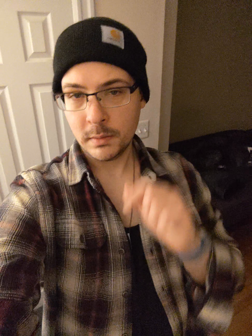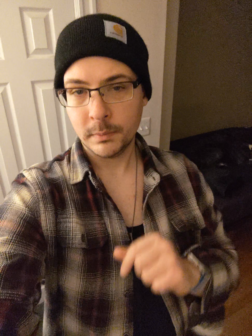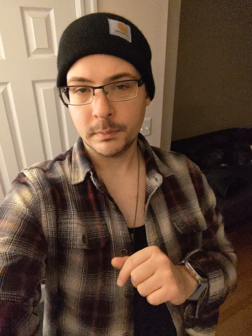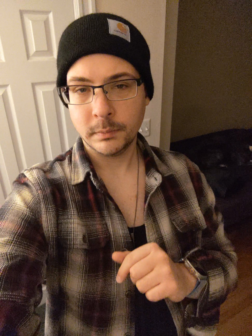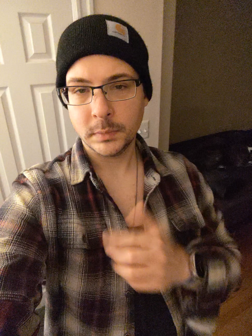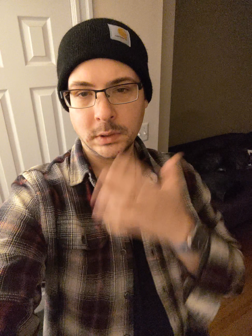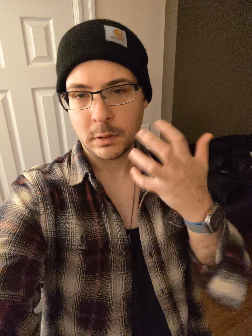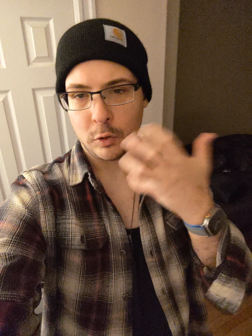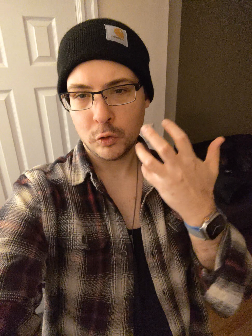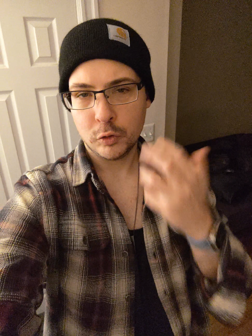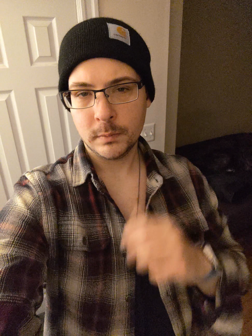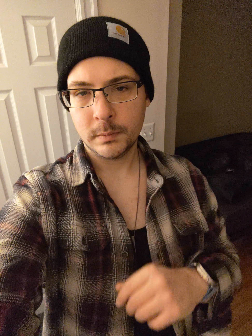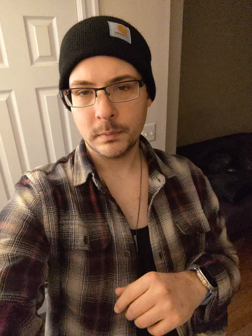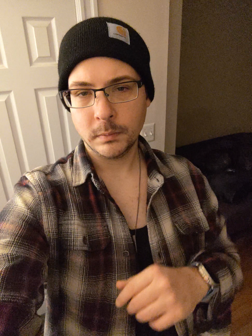tiger